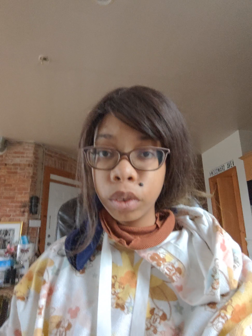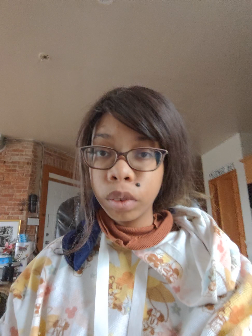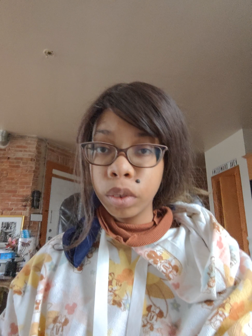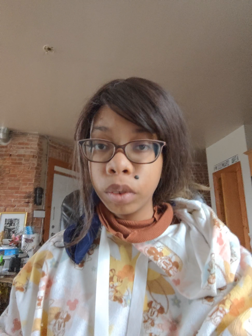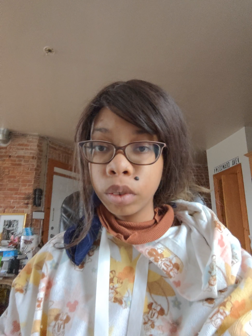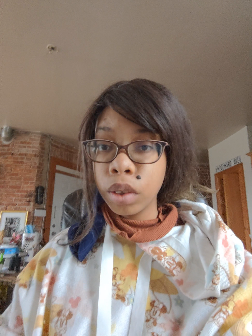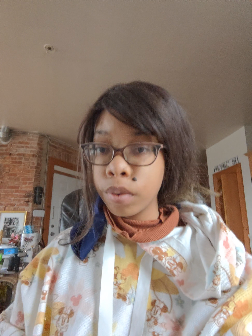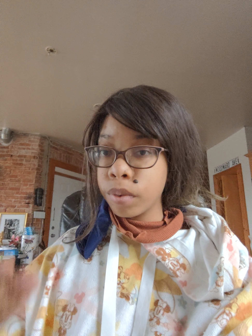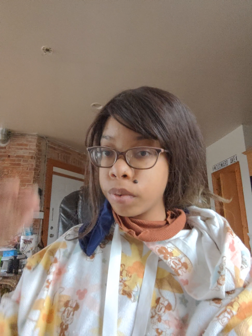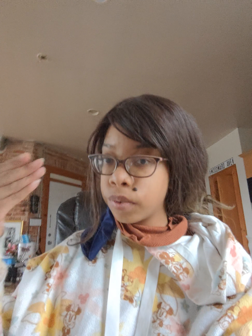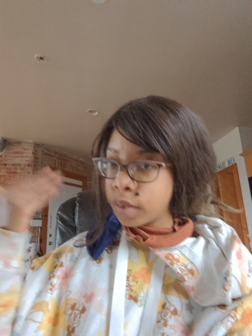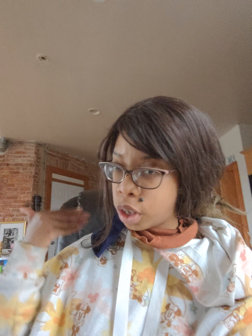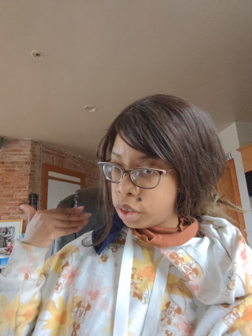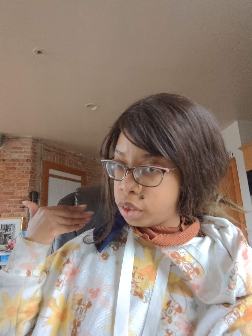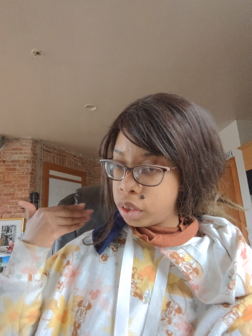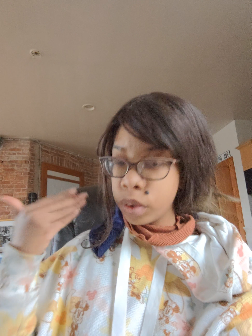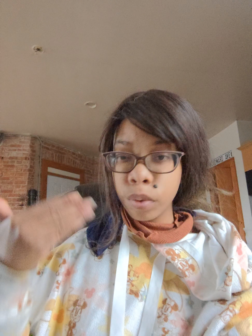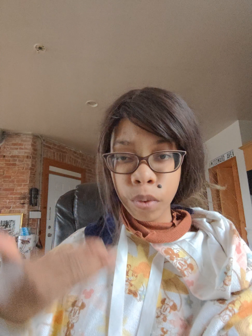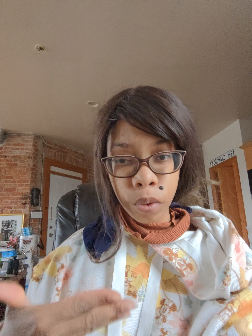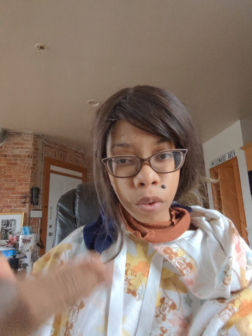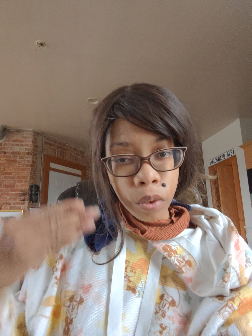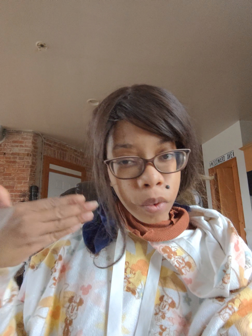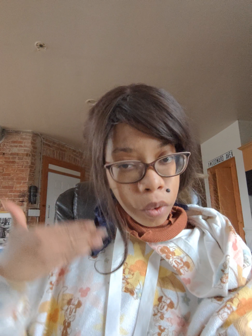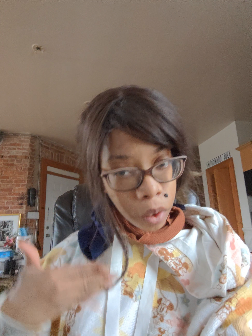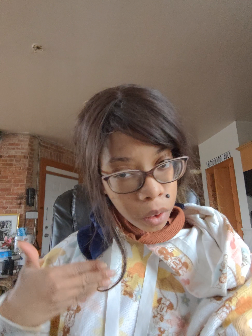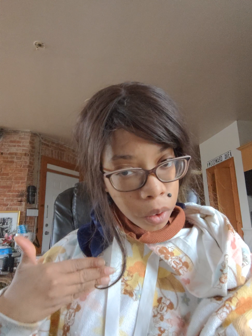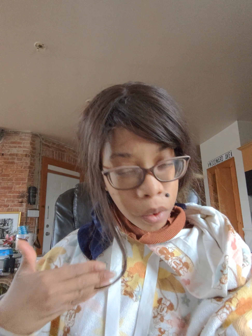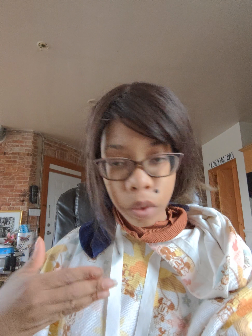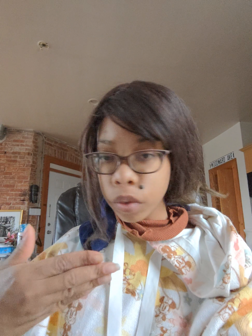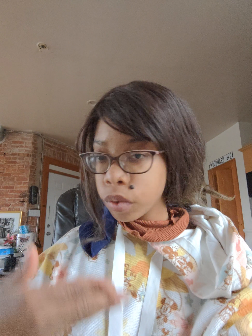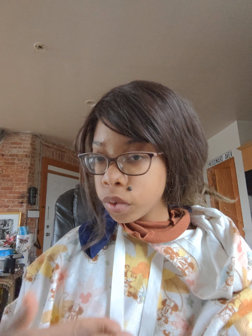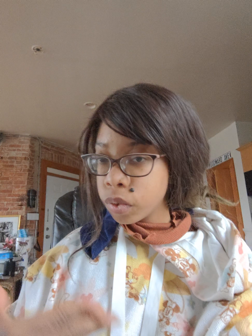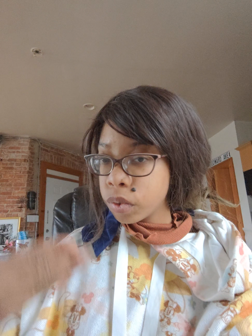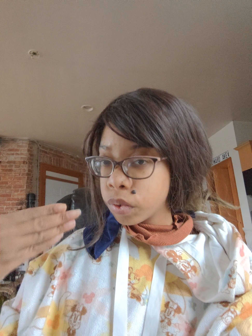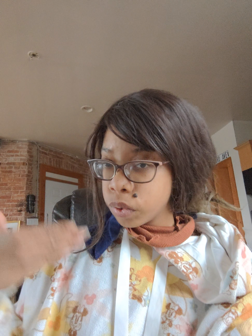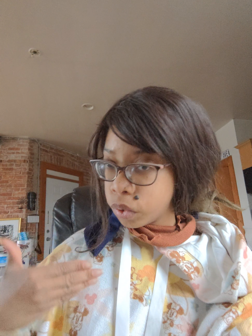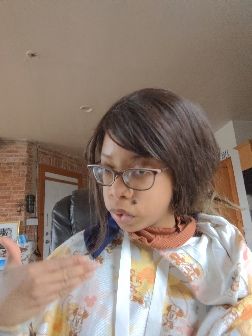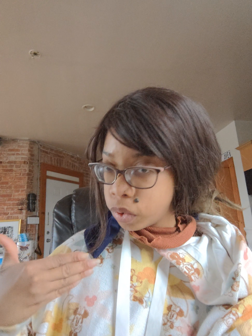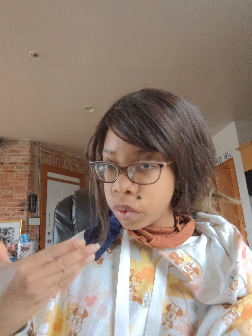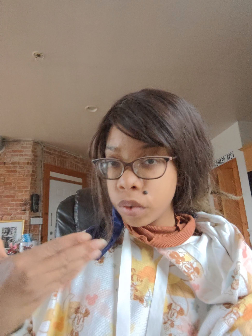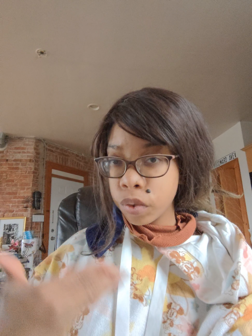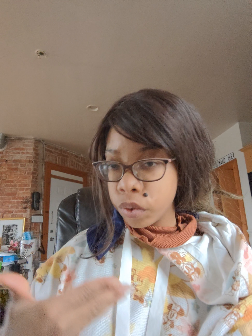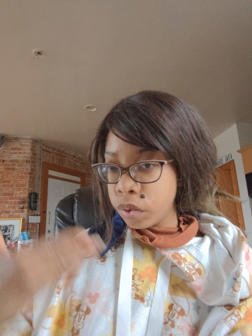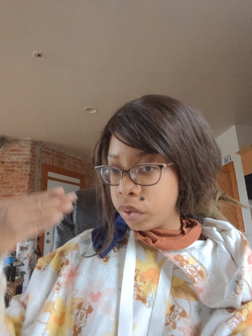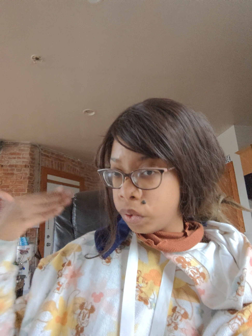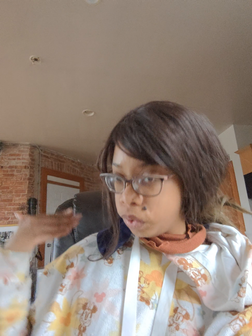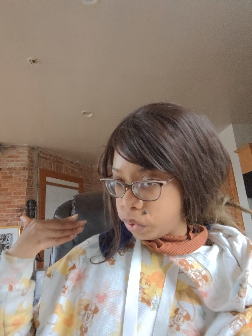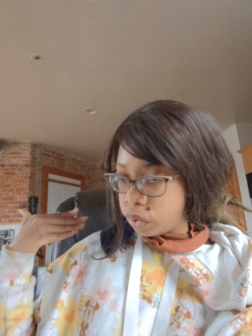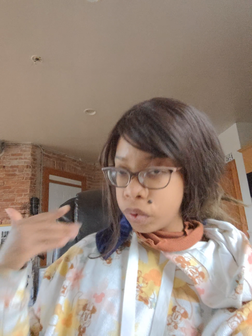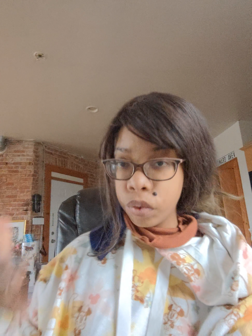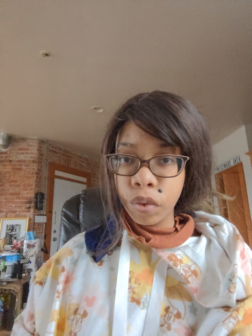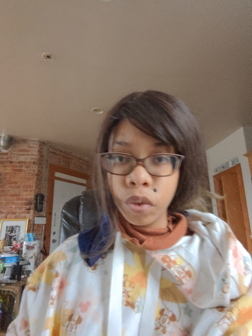before